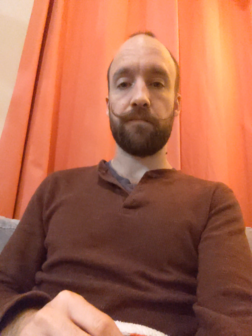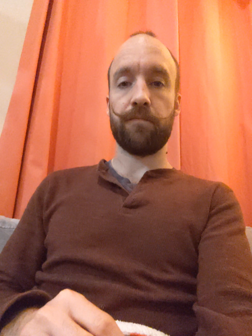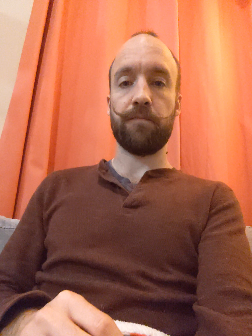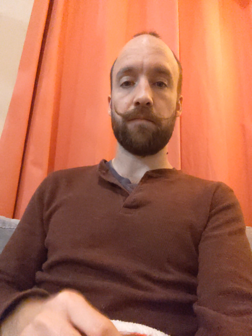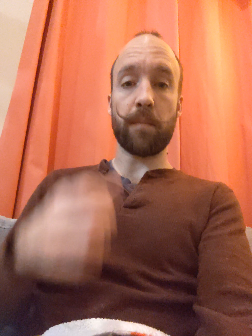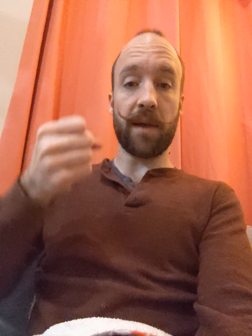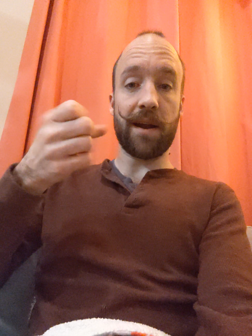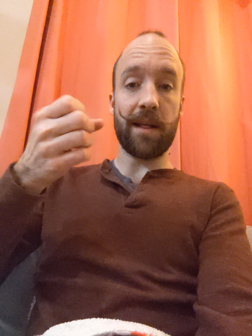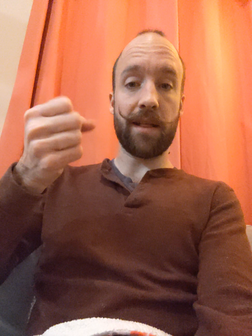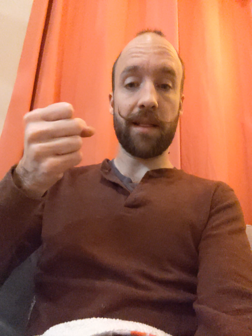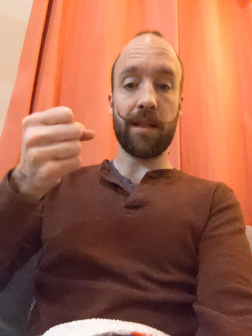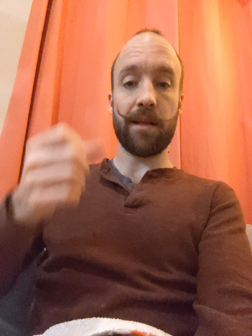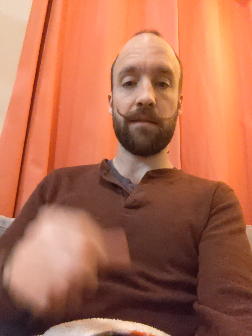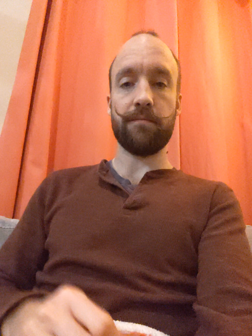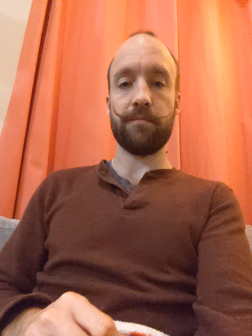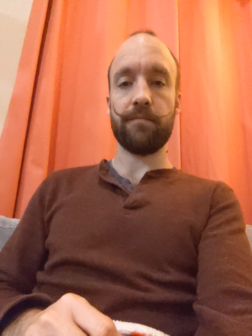milk